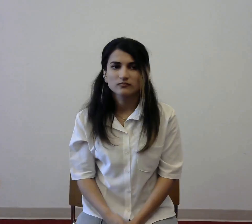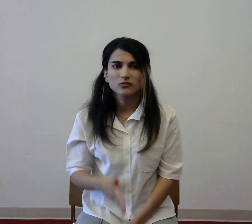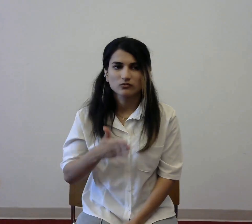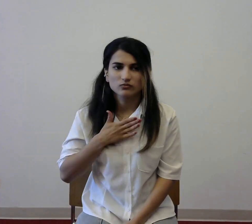mən